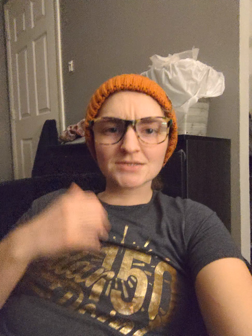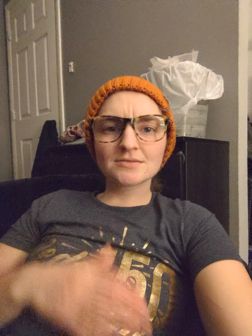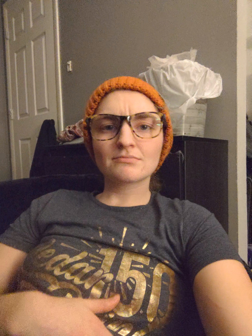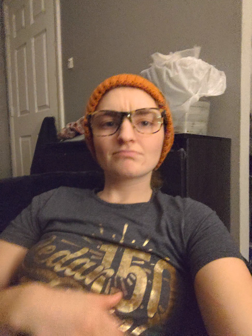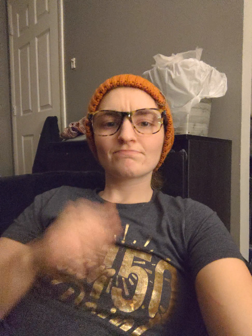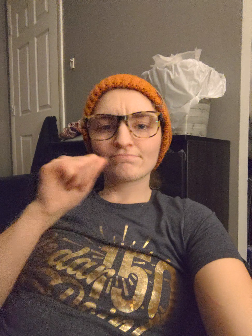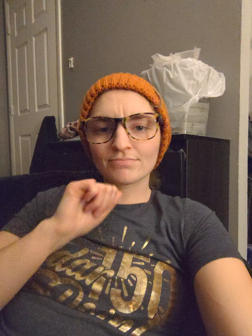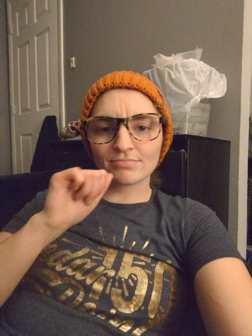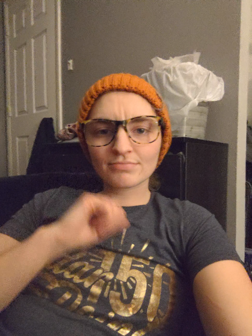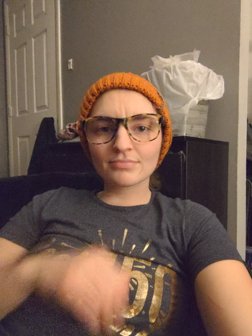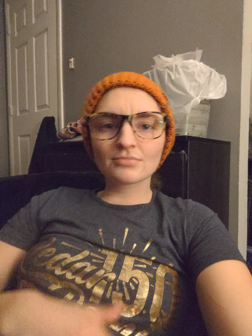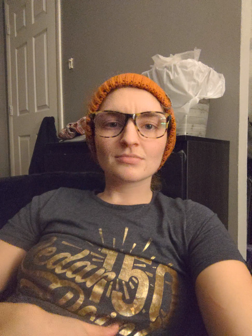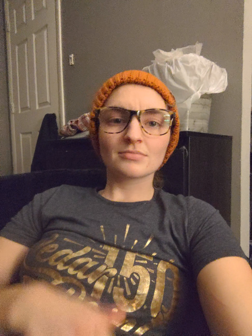aunt